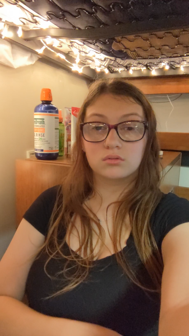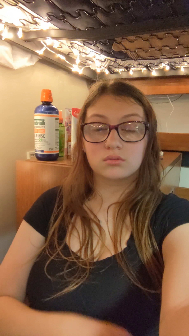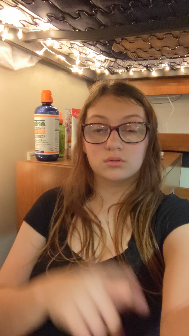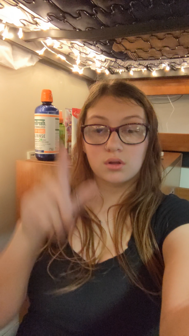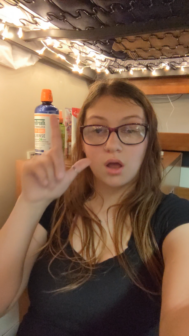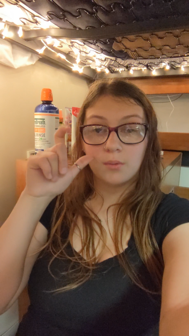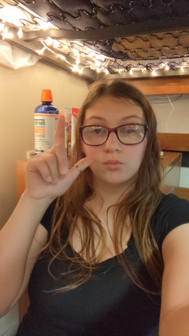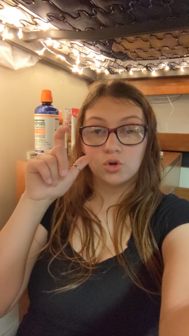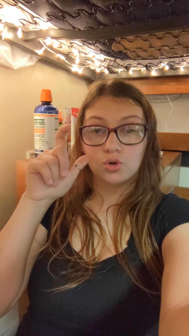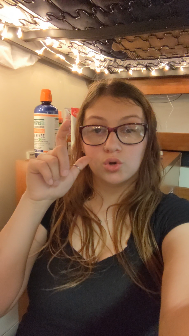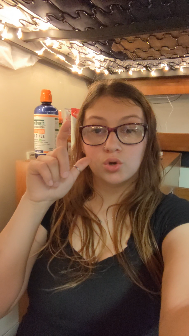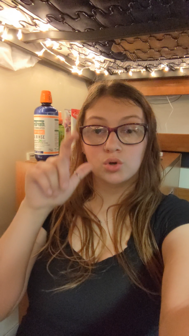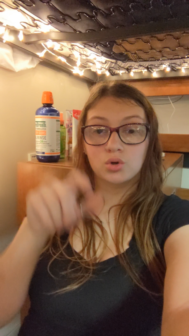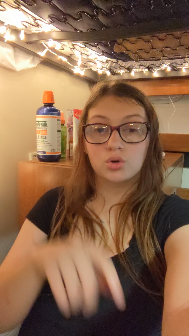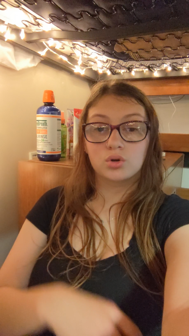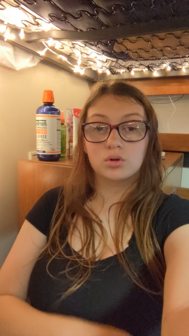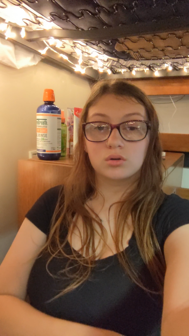camera